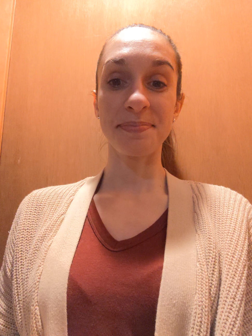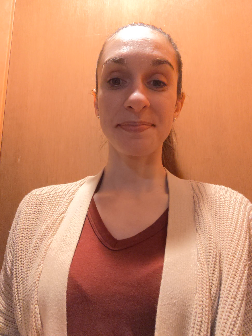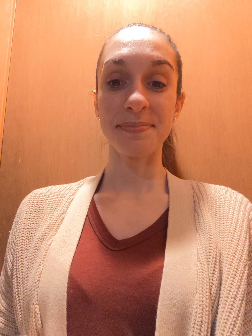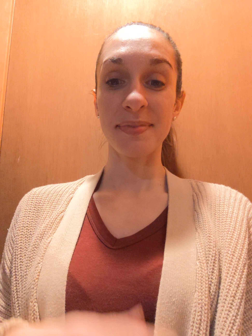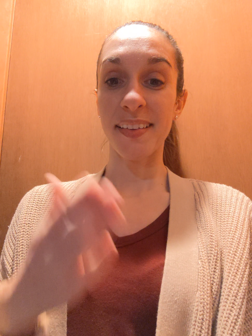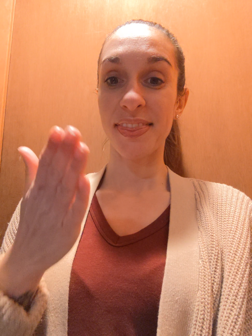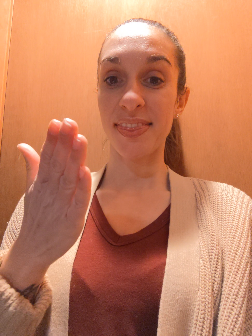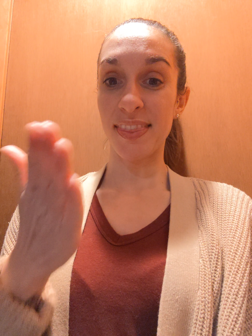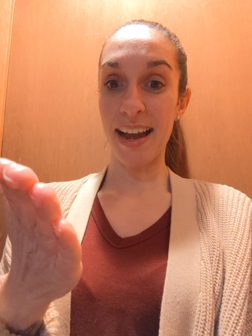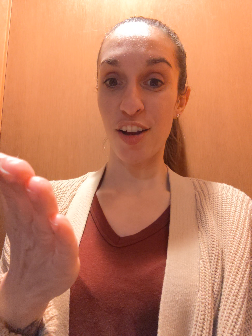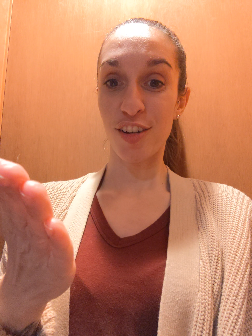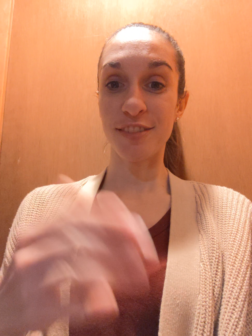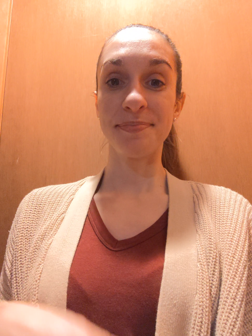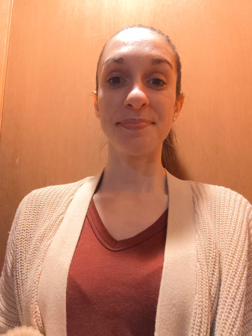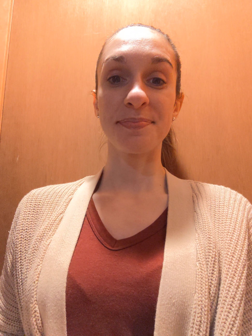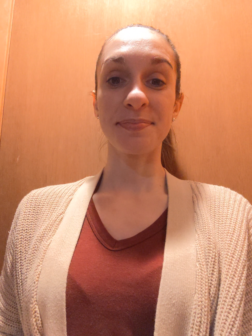there